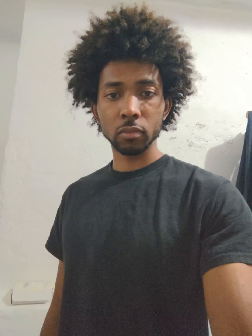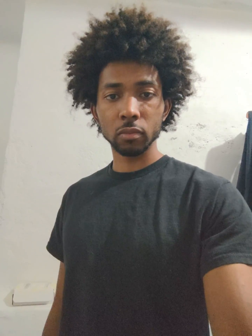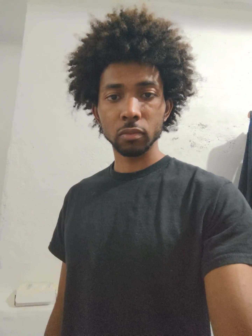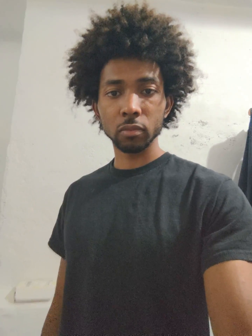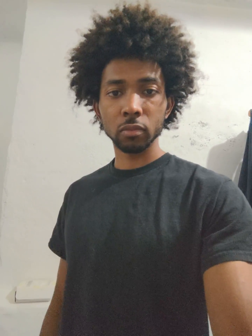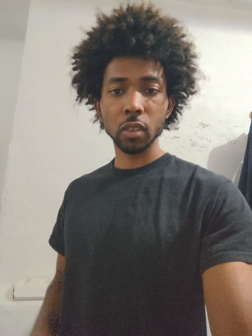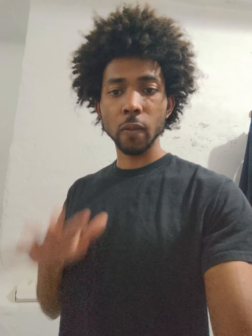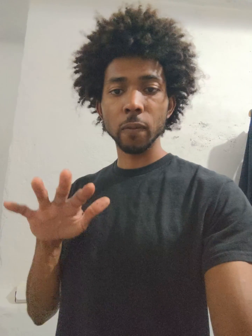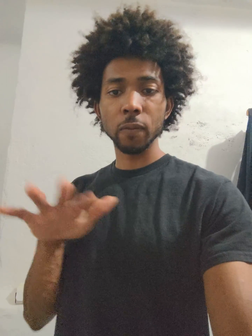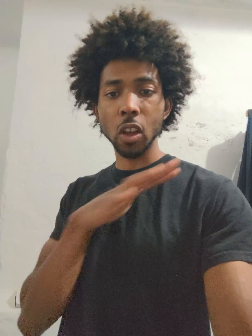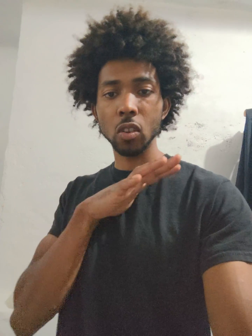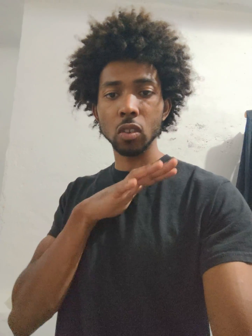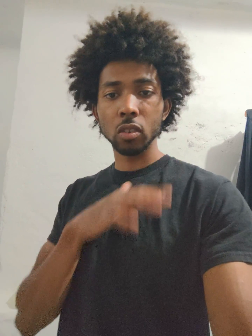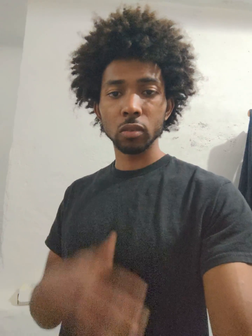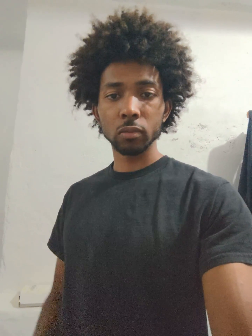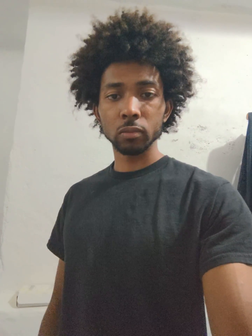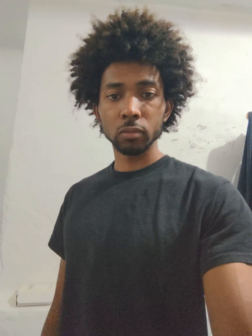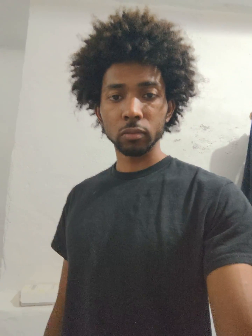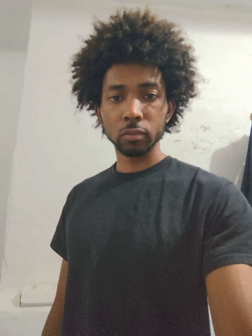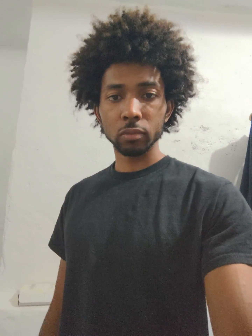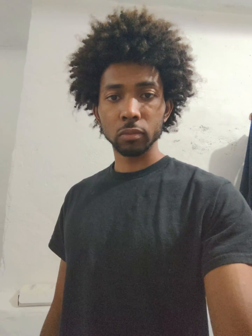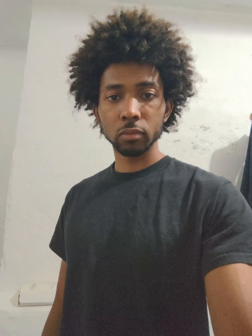full